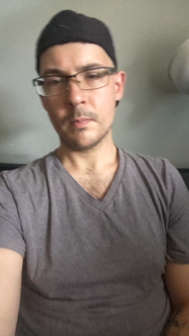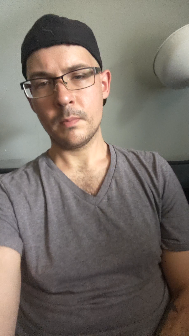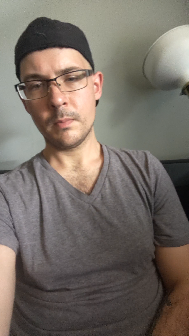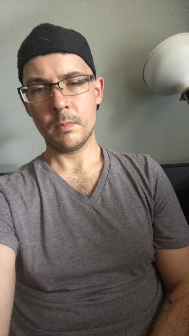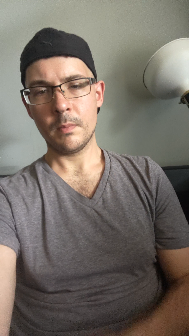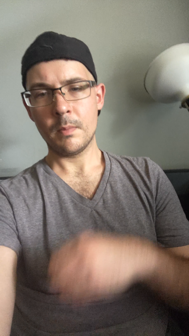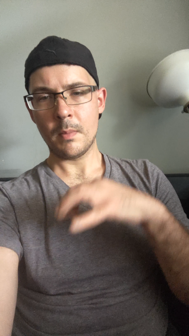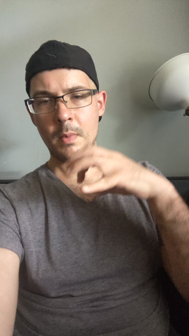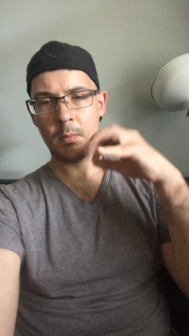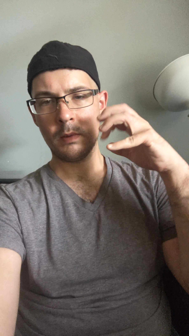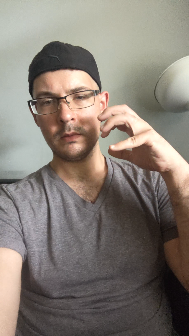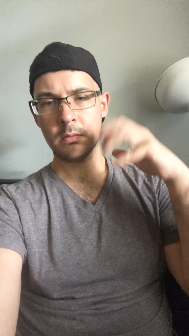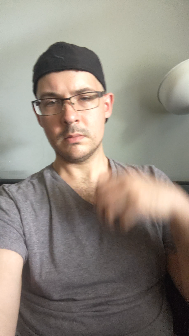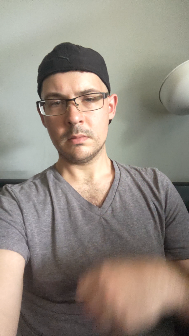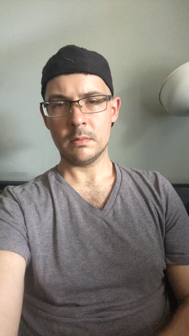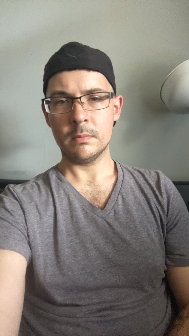bubbles